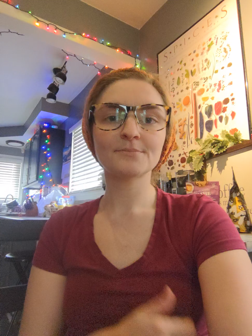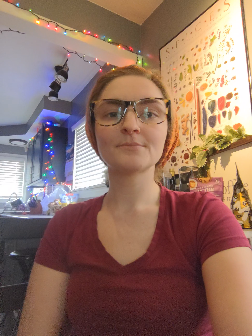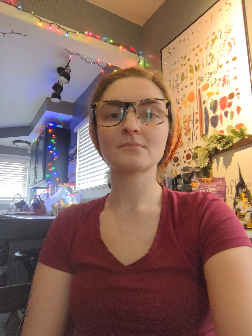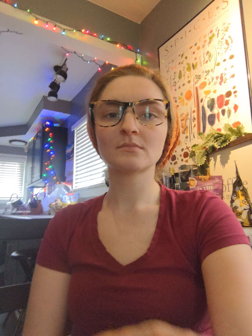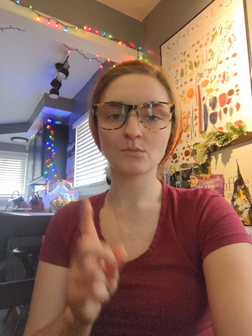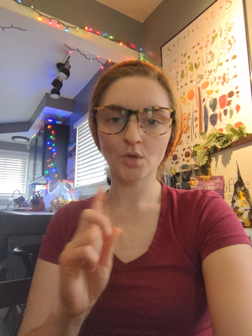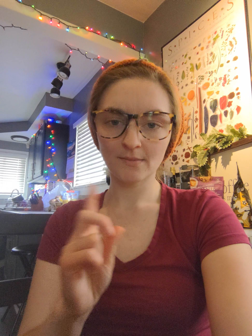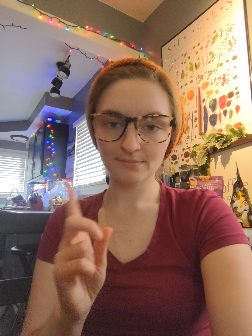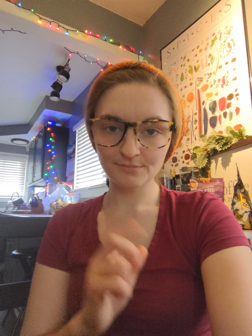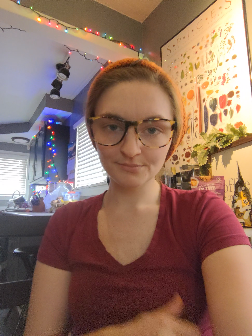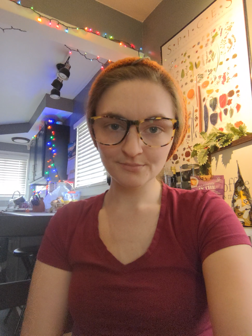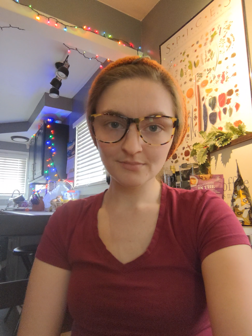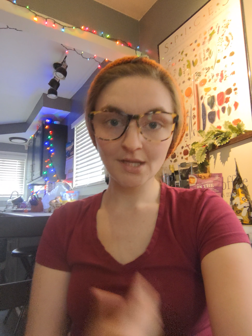where